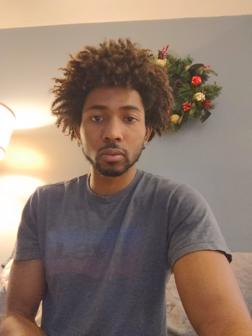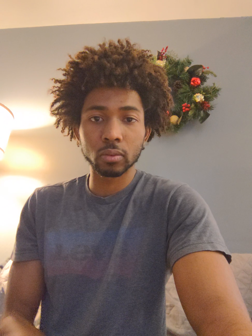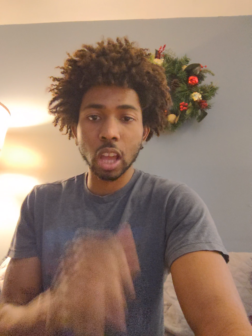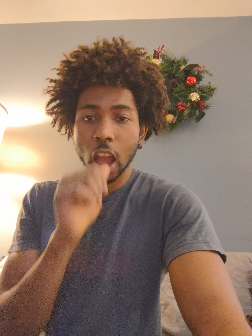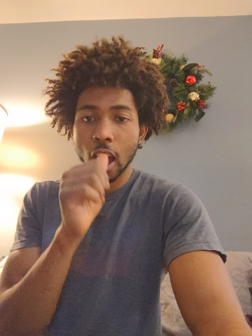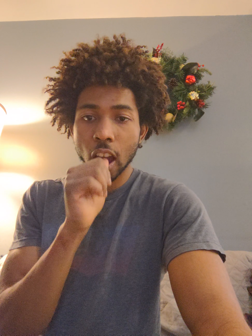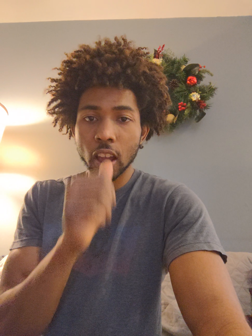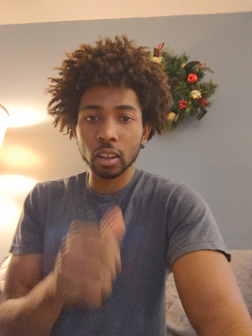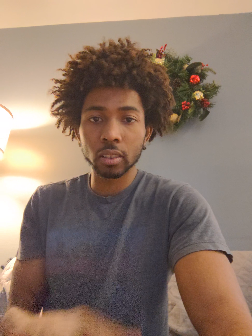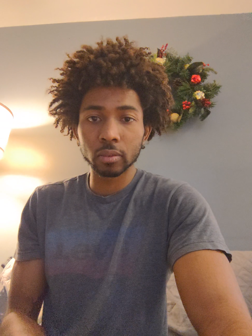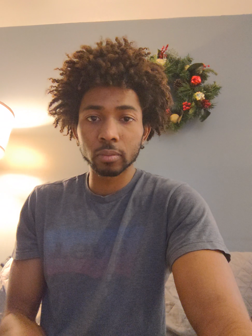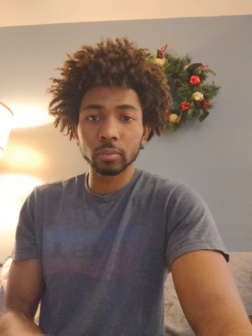nuts